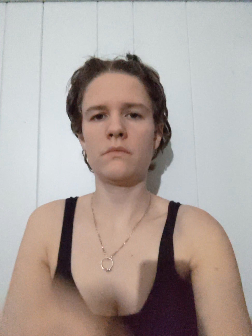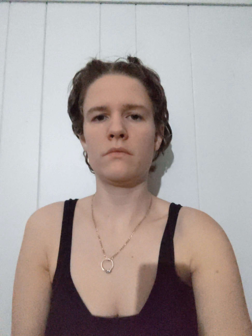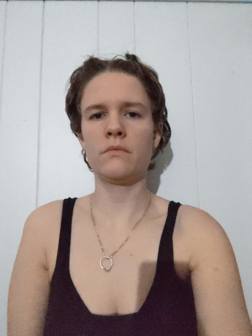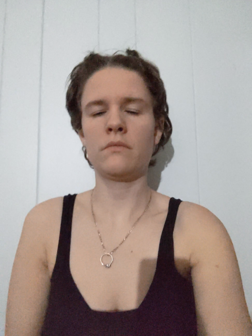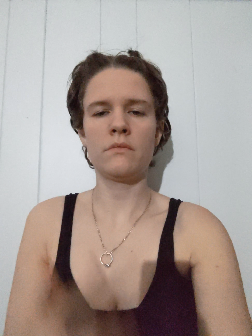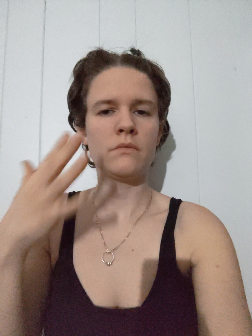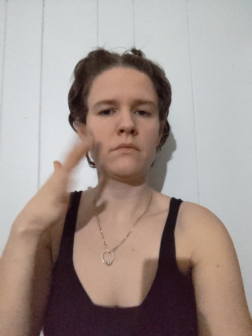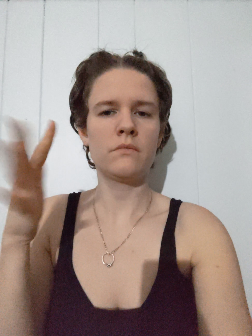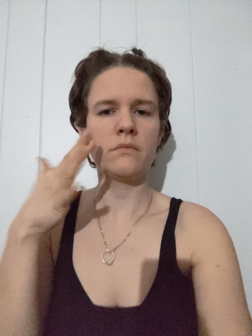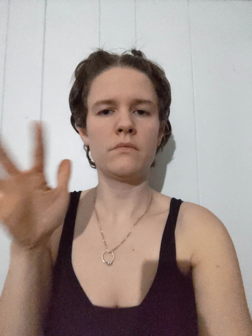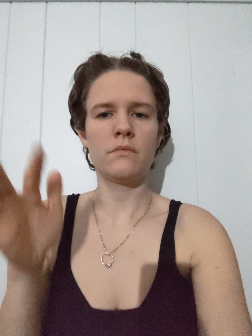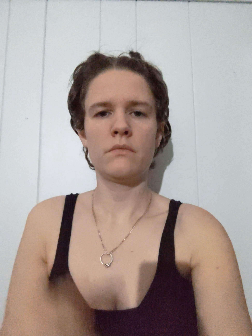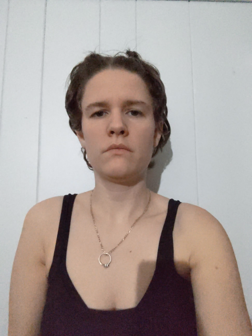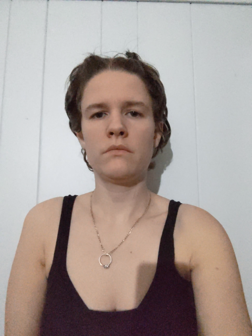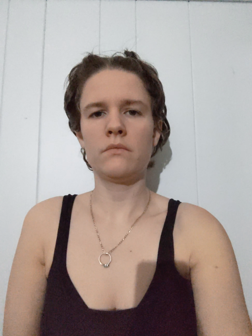noisy